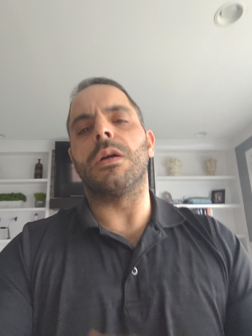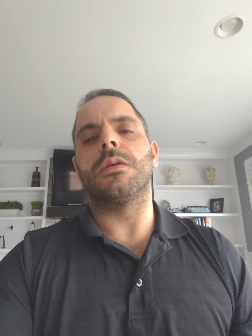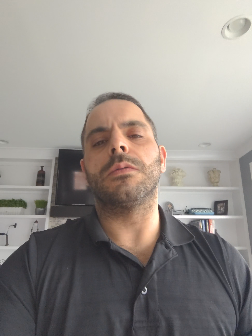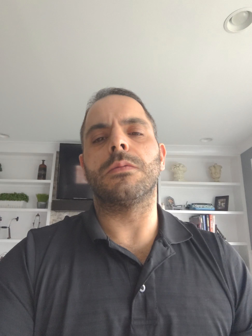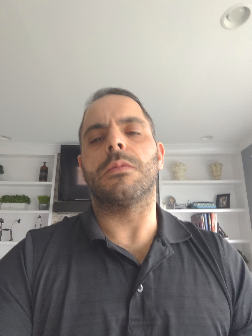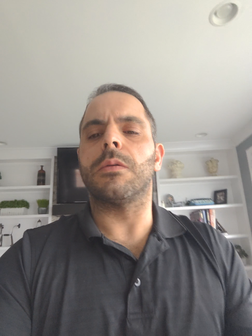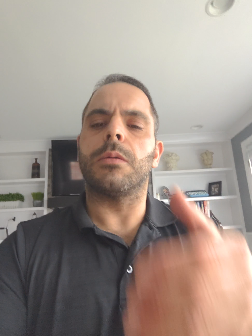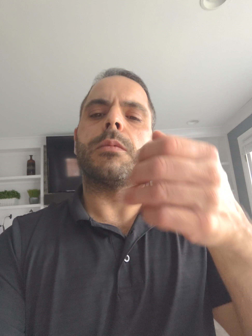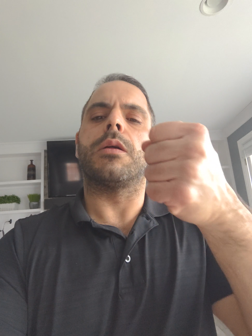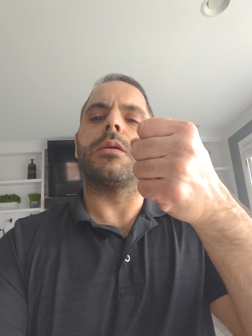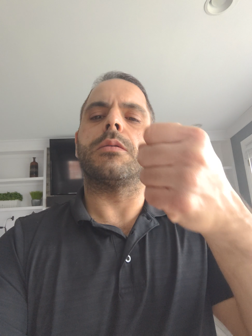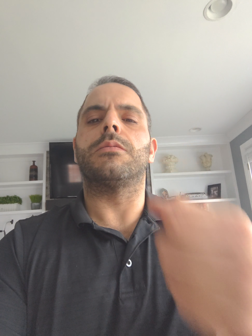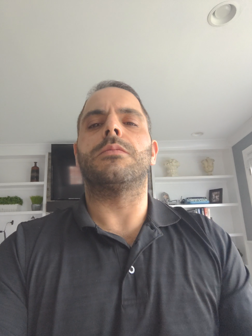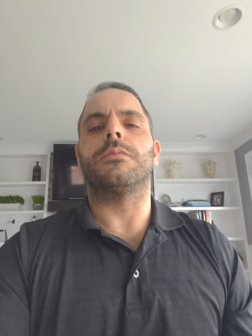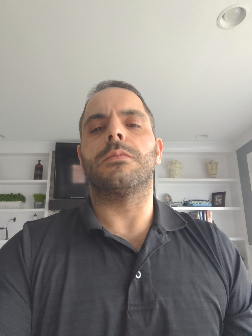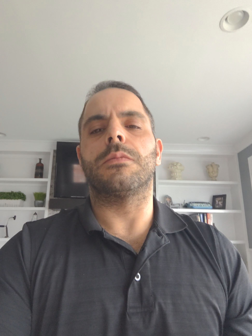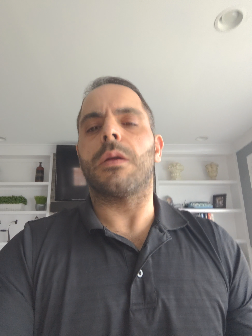milk